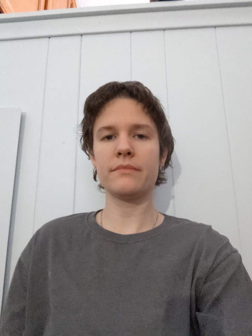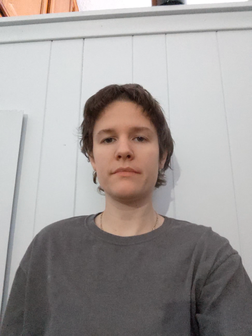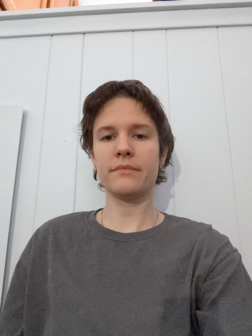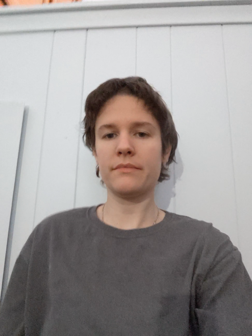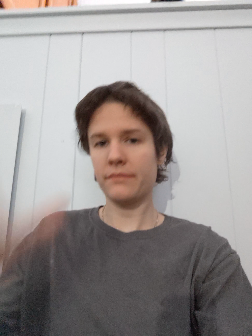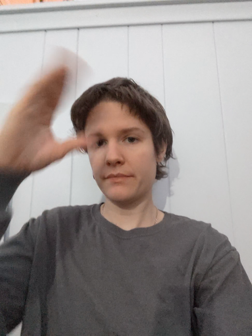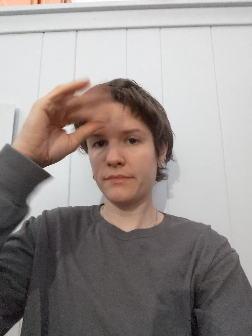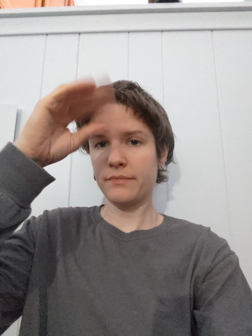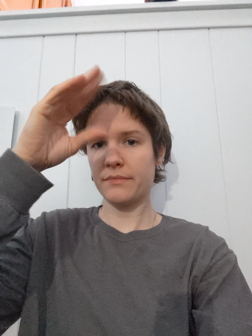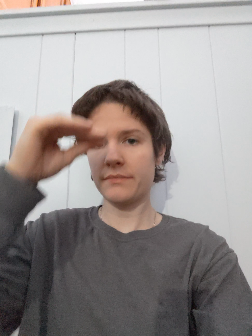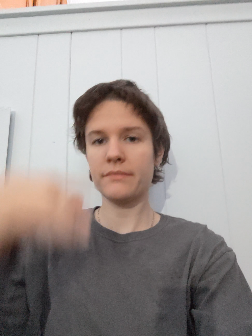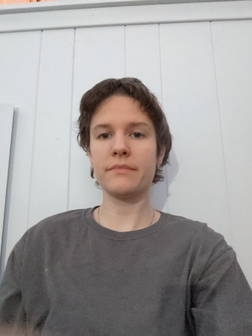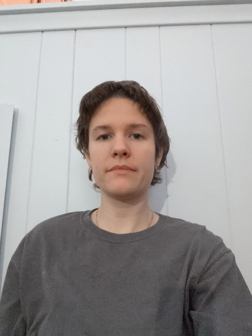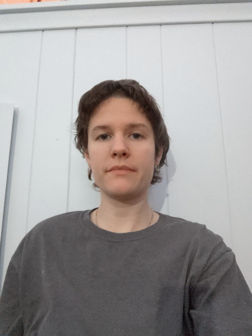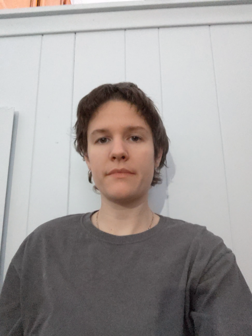boy